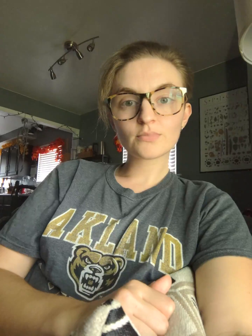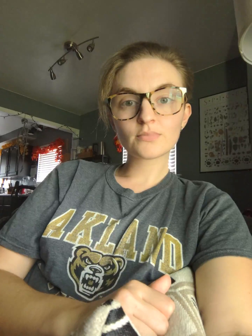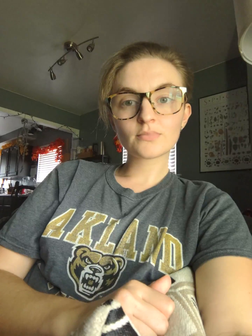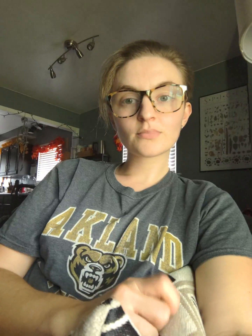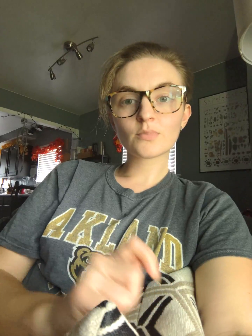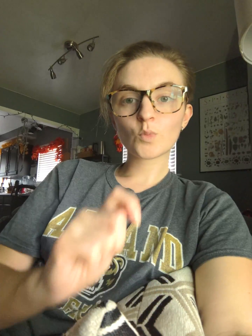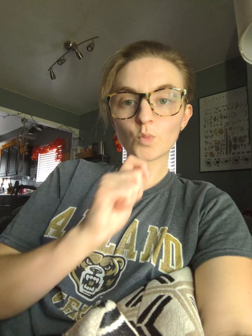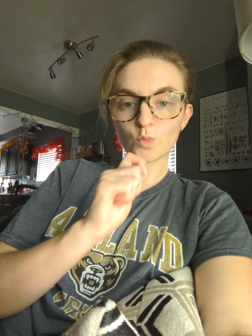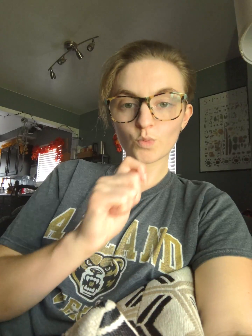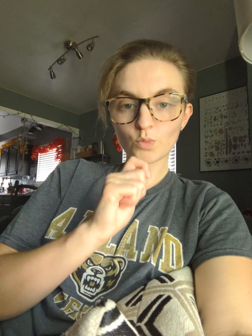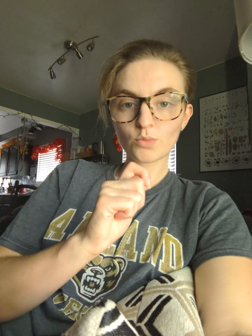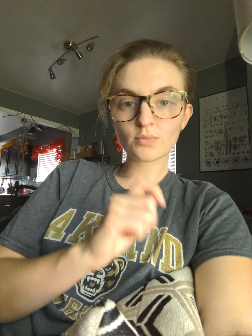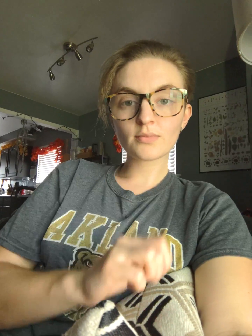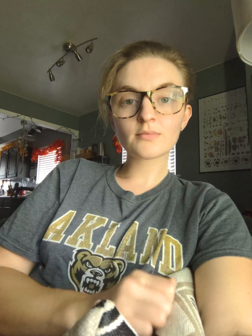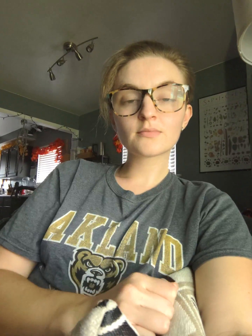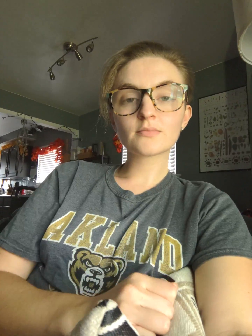popsicle